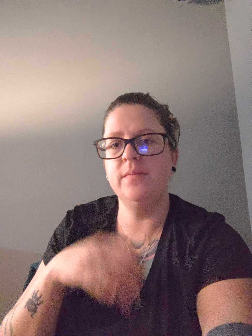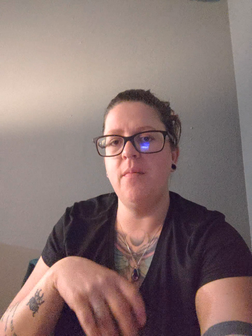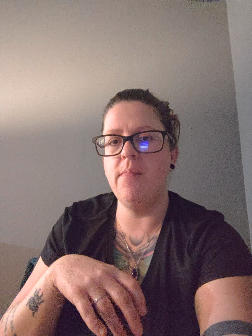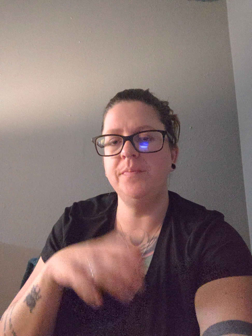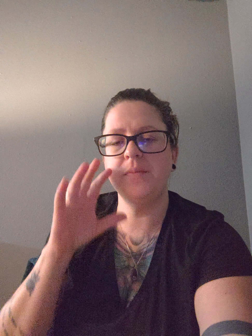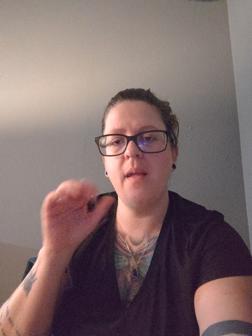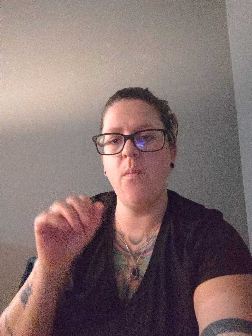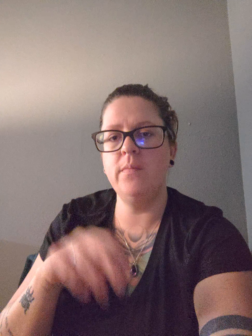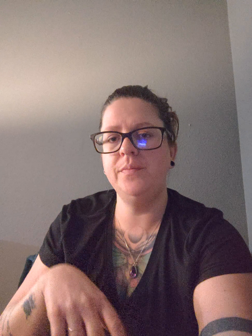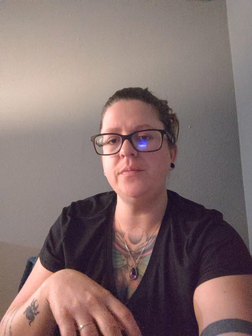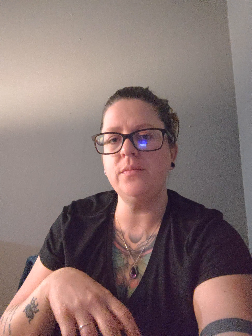loud